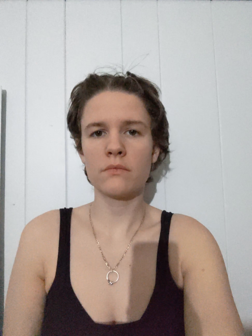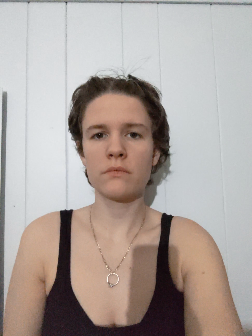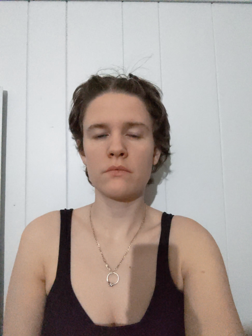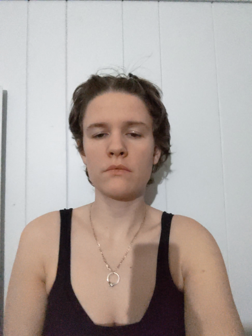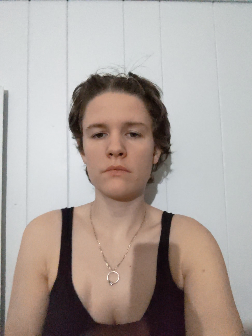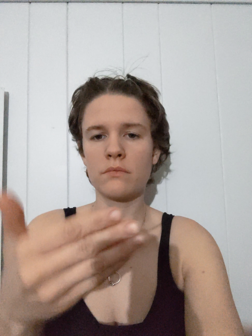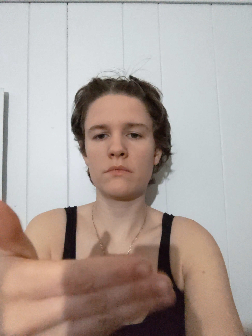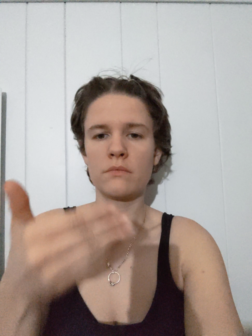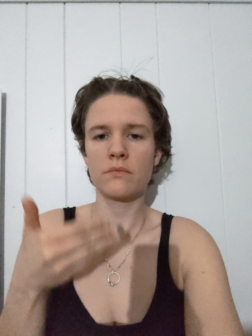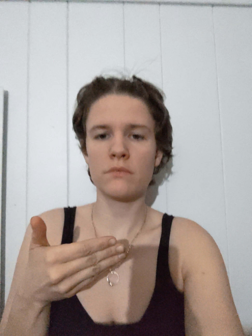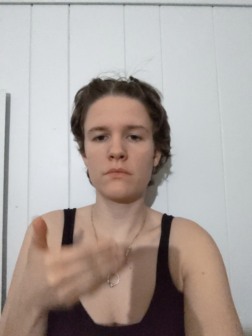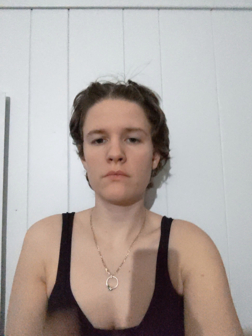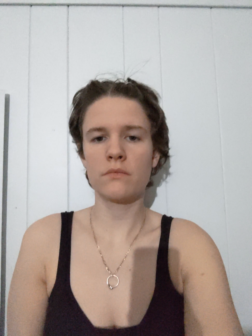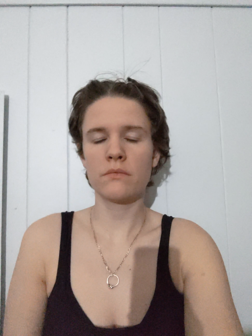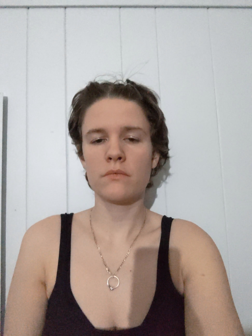before